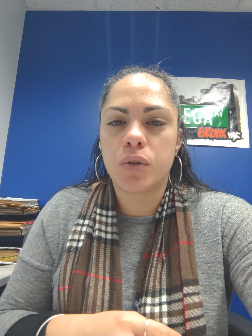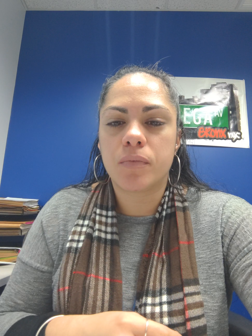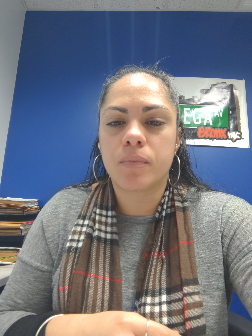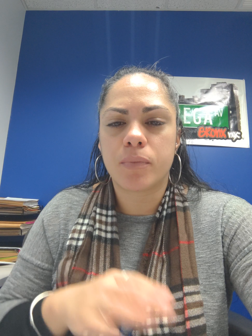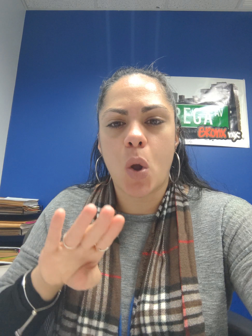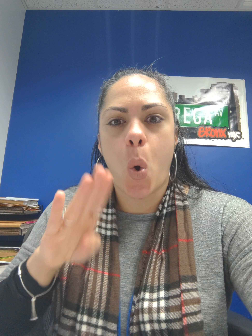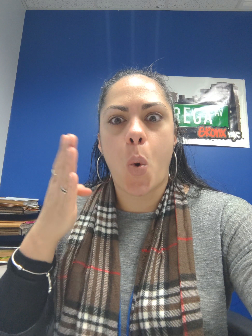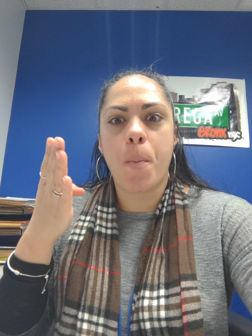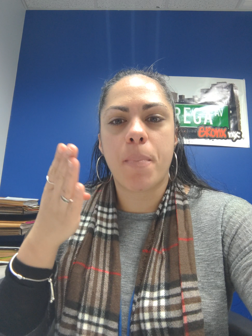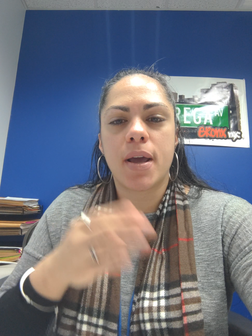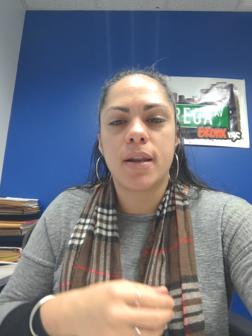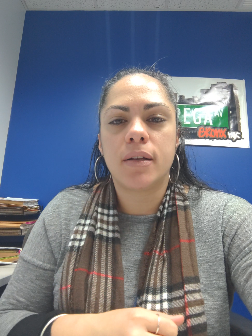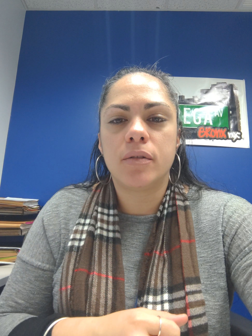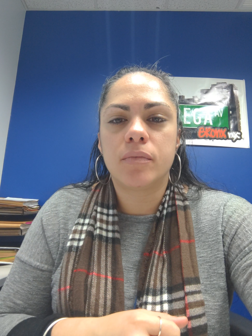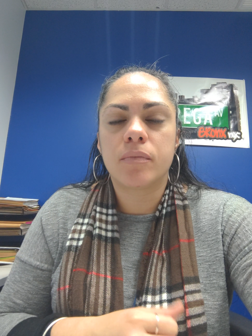open